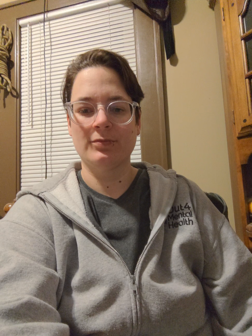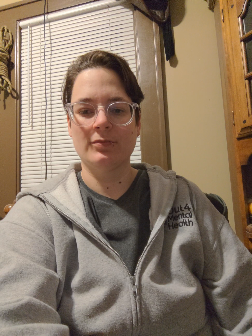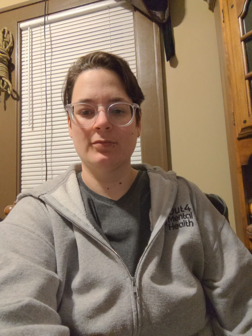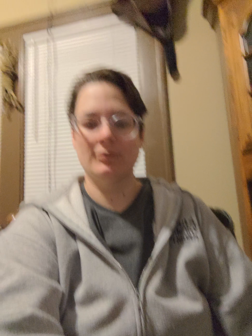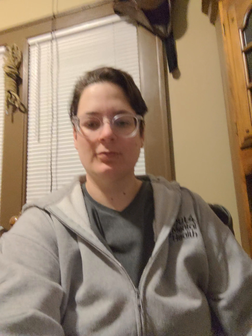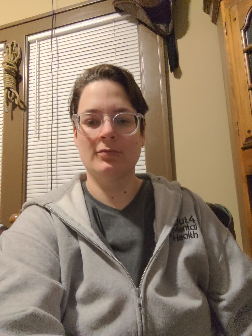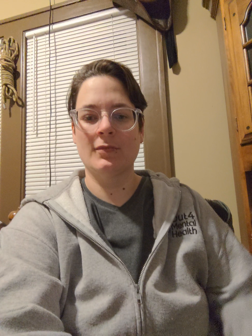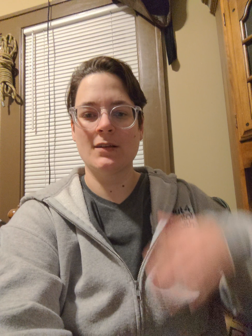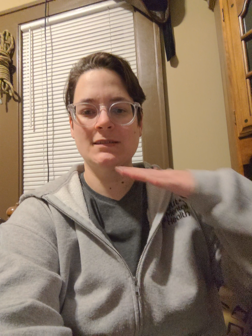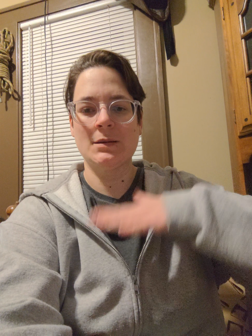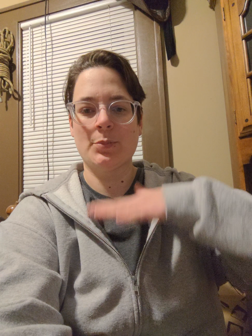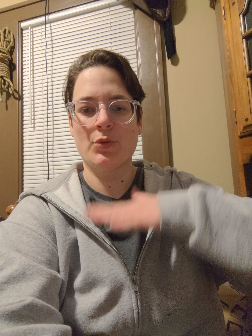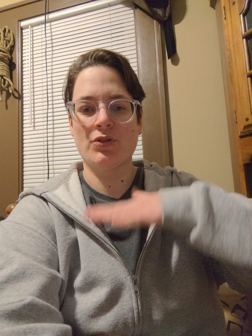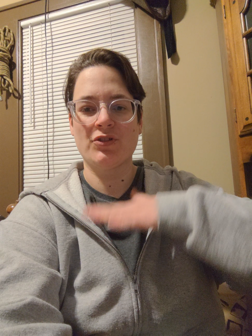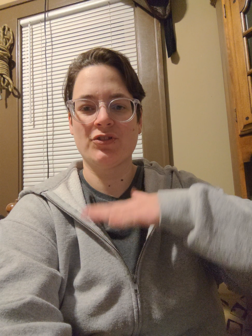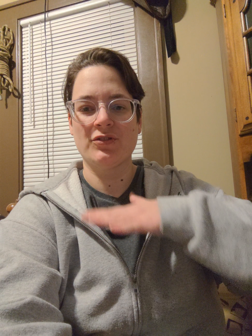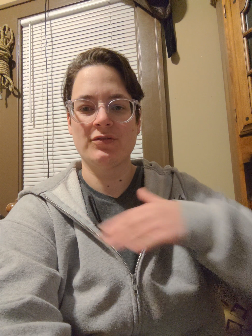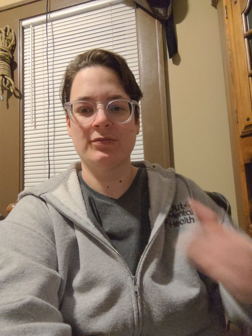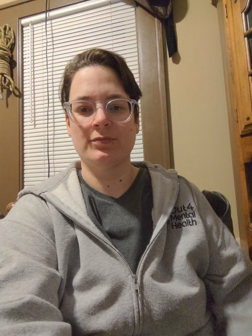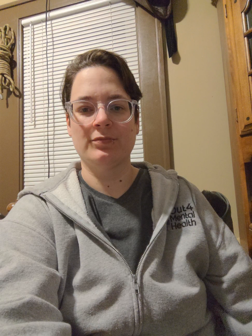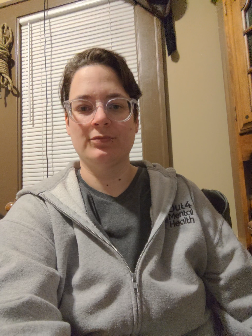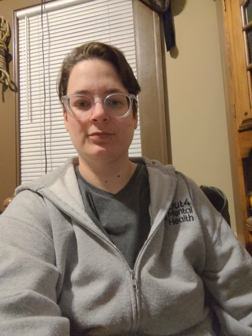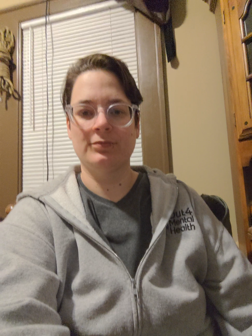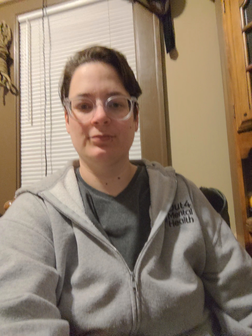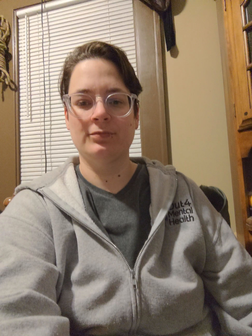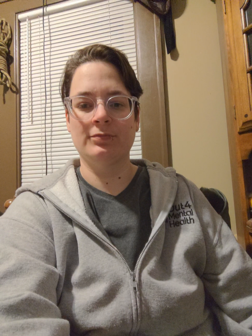table